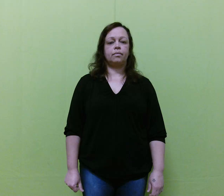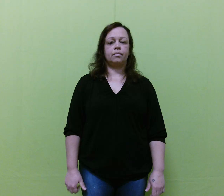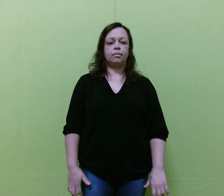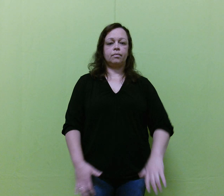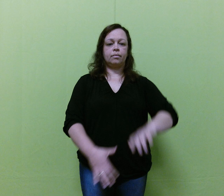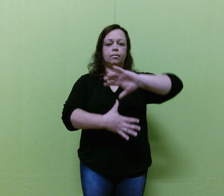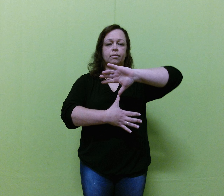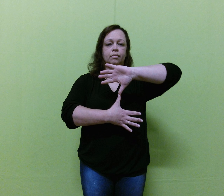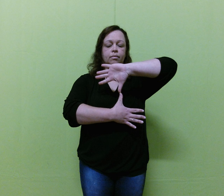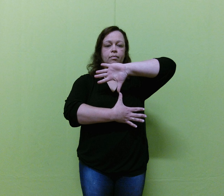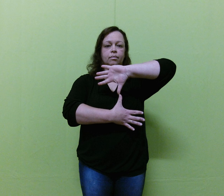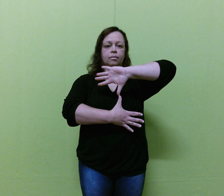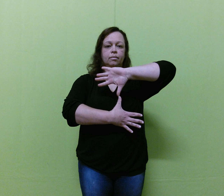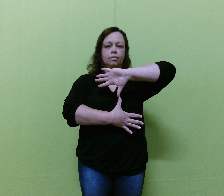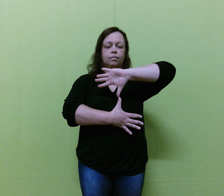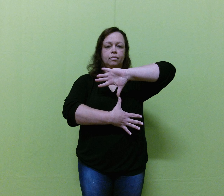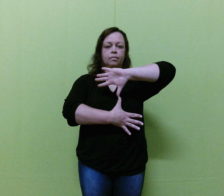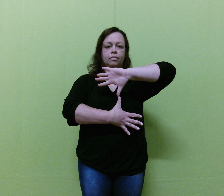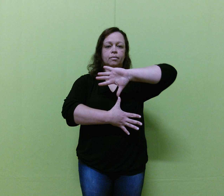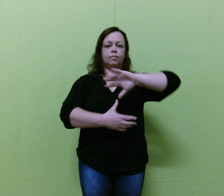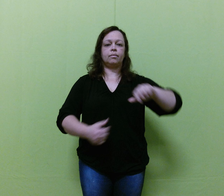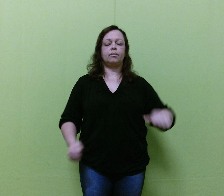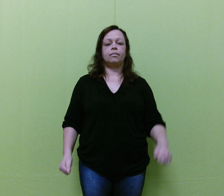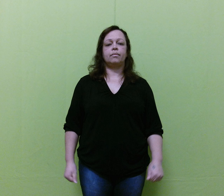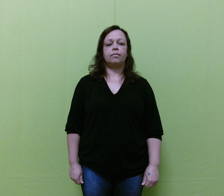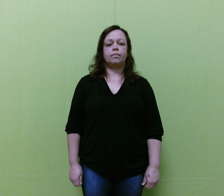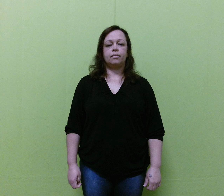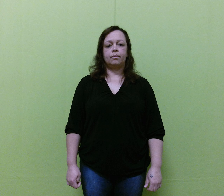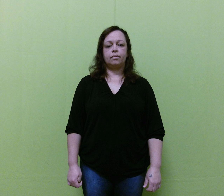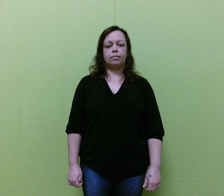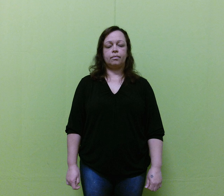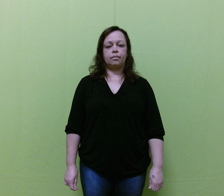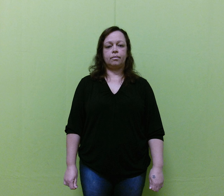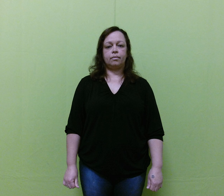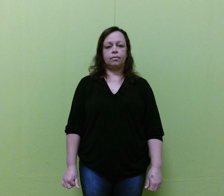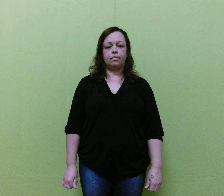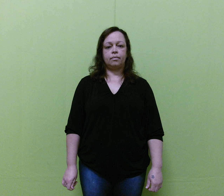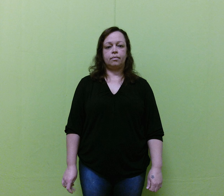América